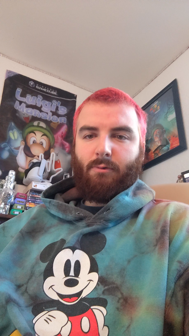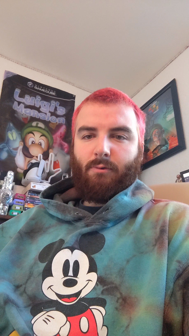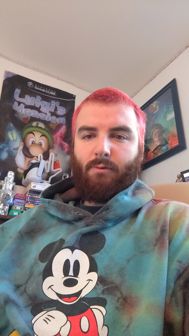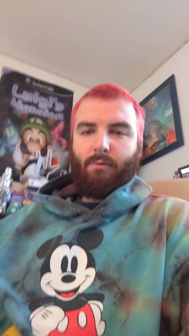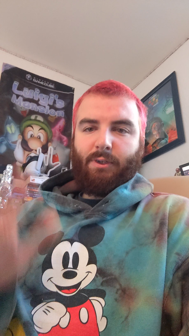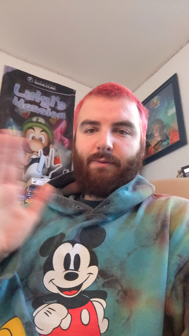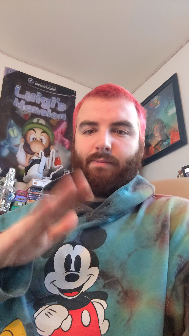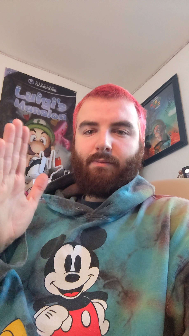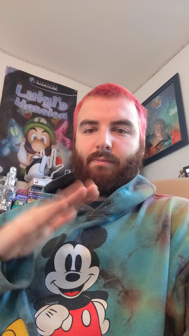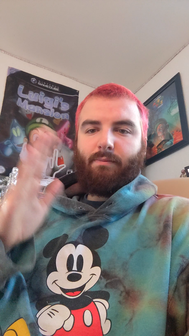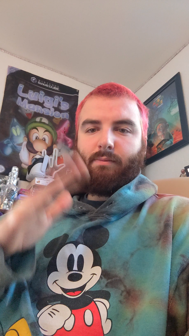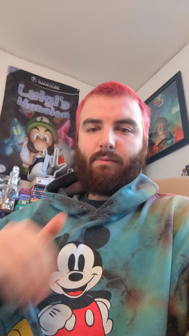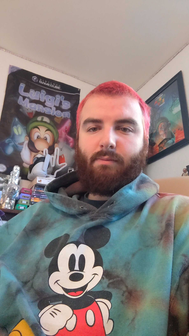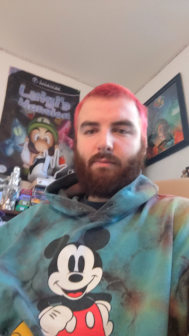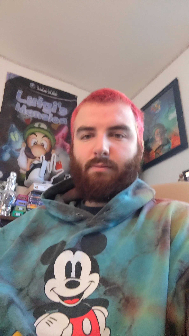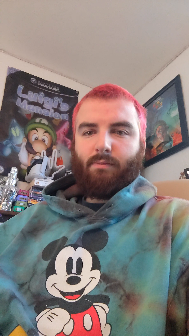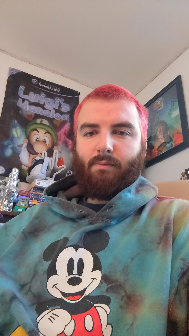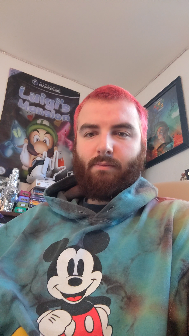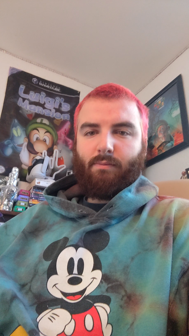clap